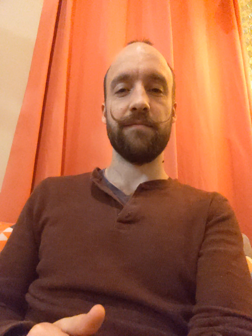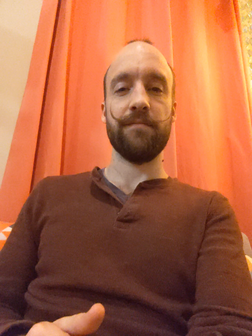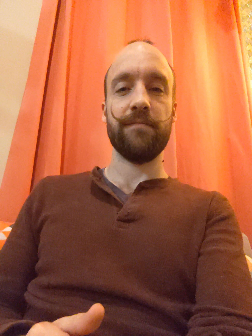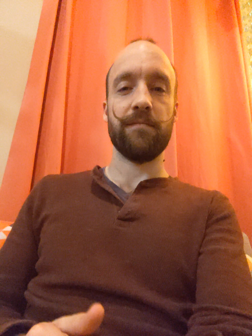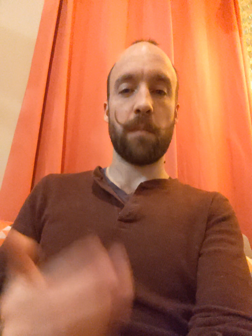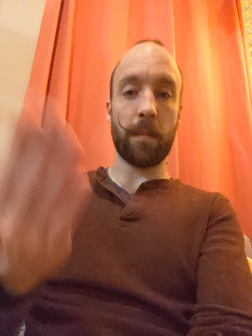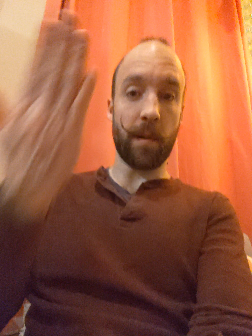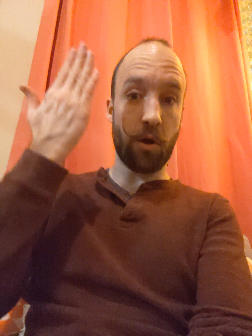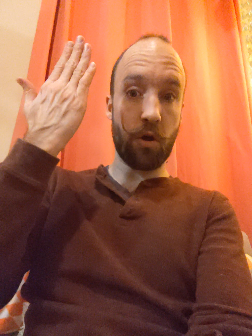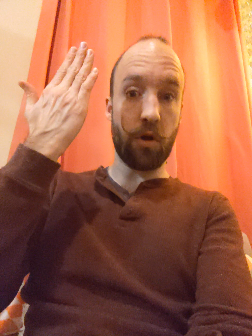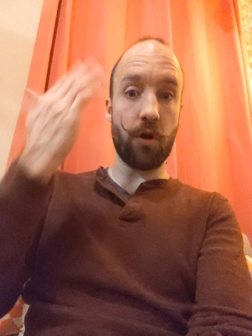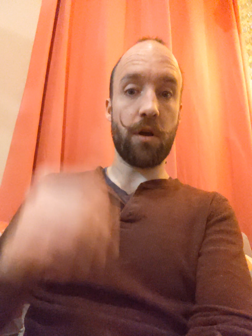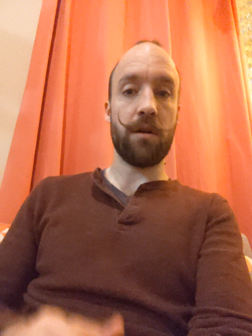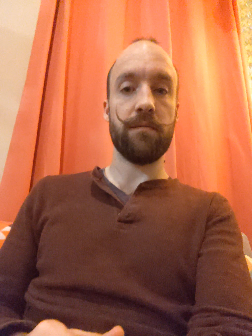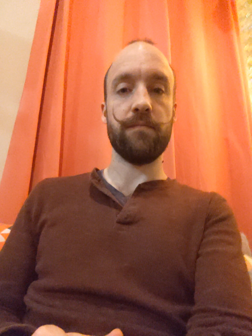morning